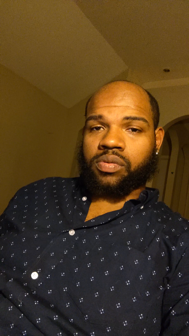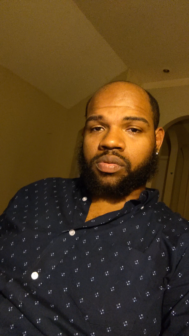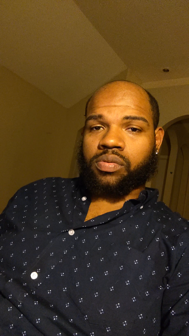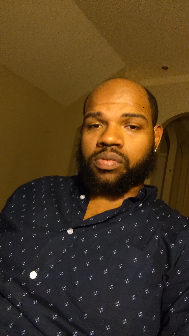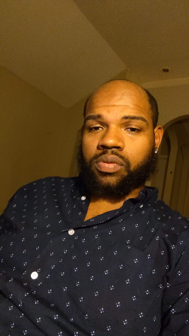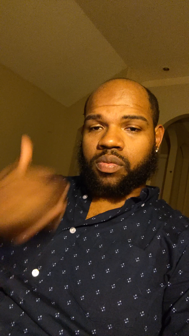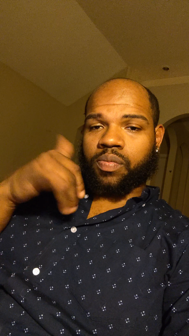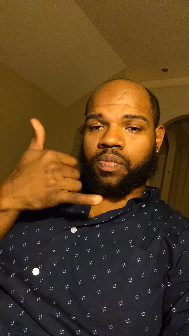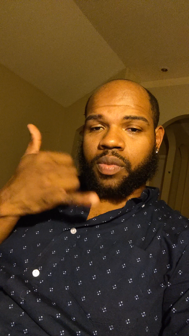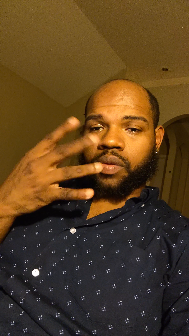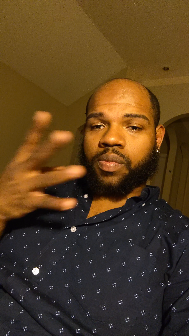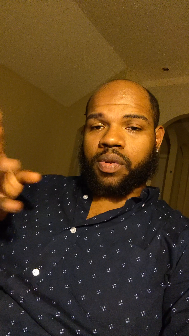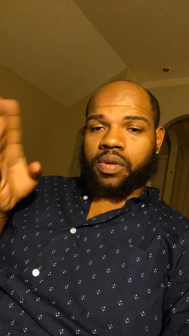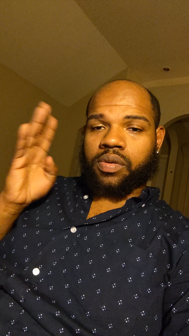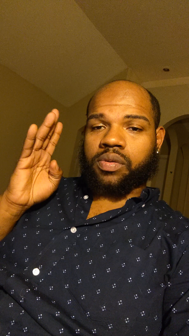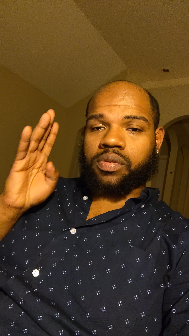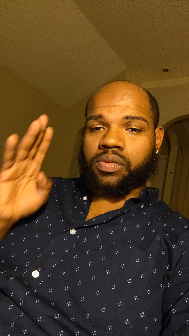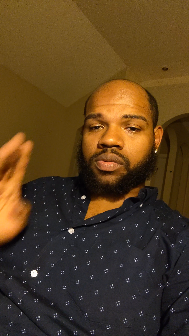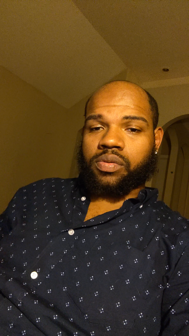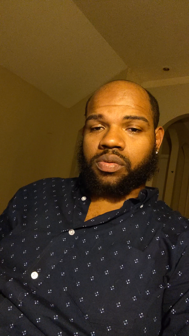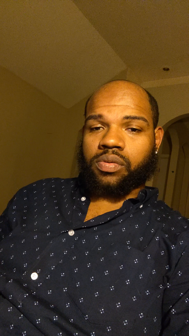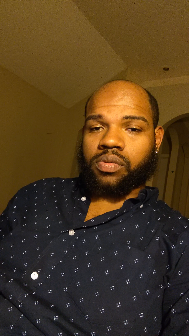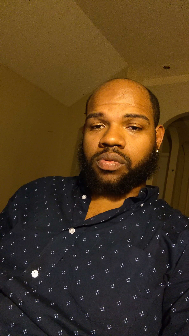playpen